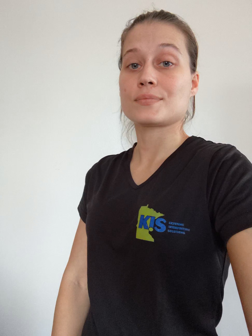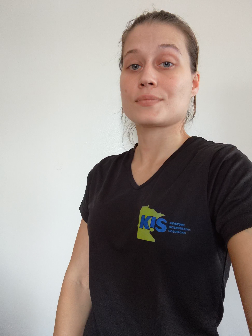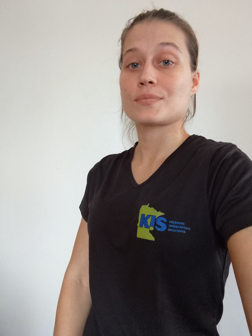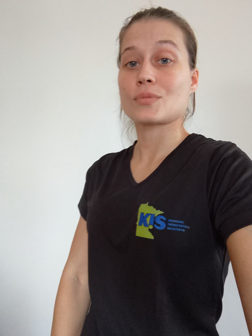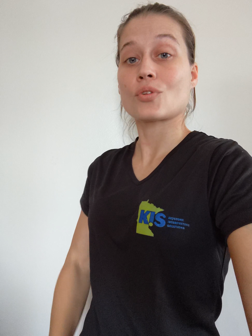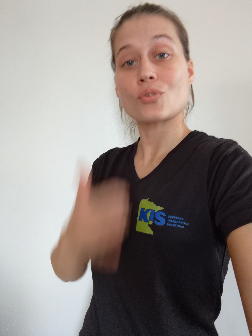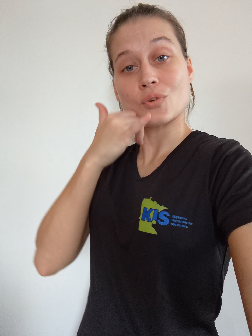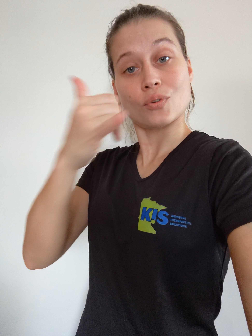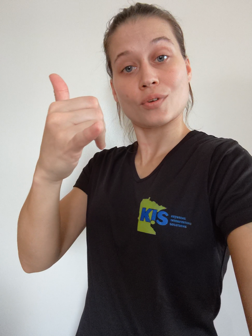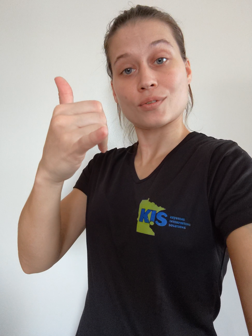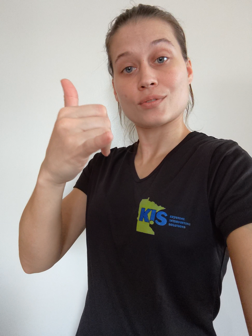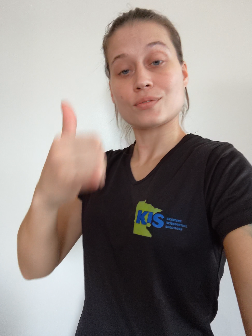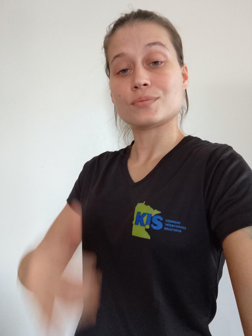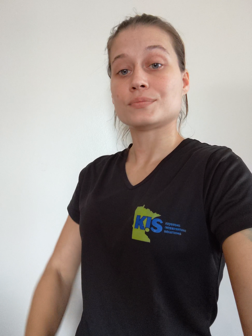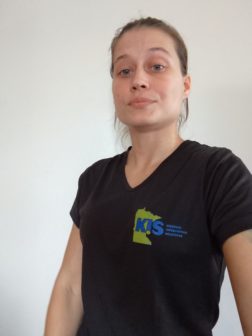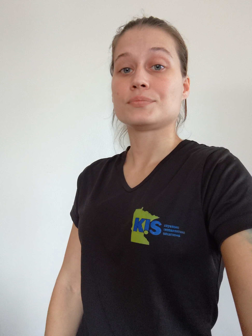call on the phone